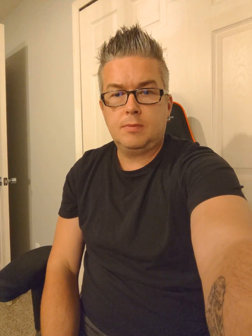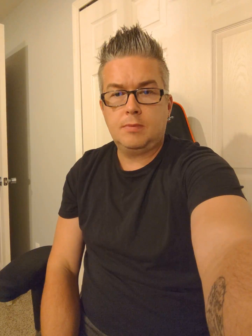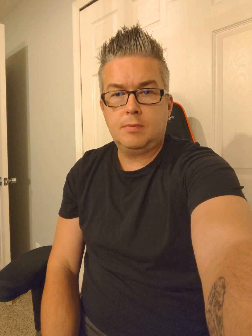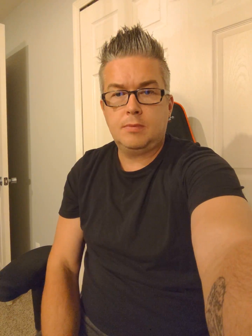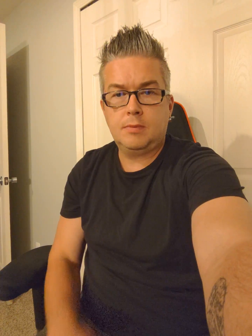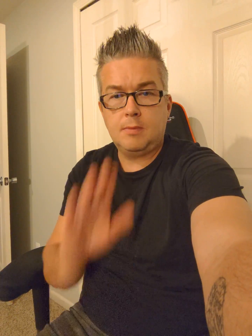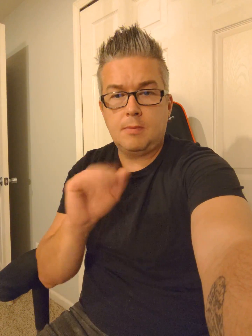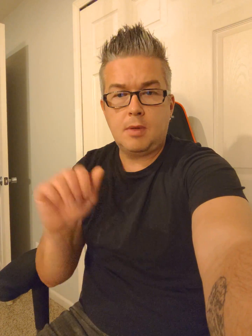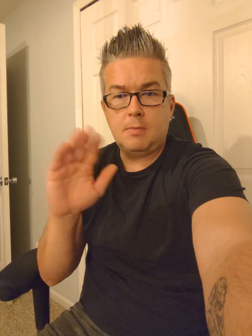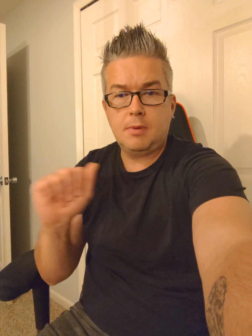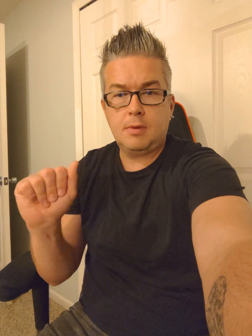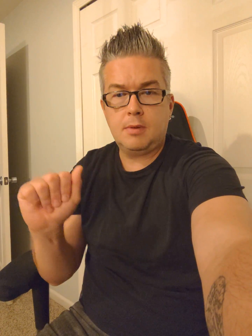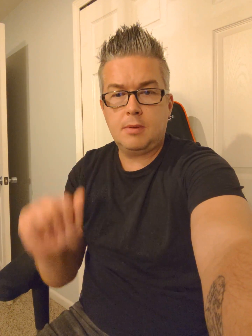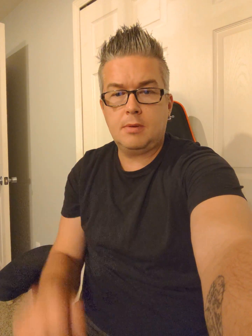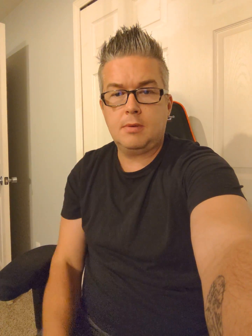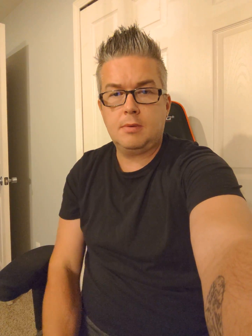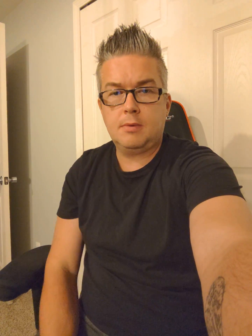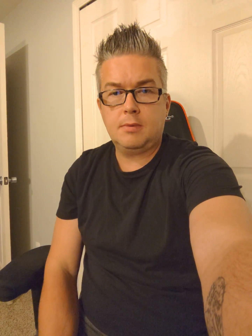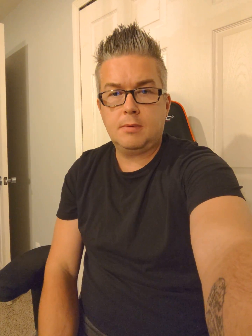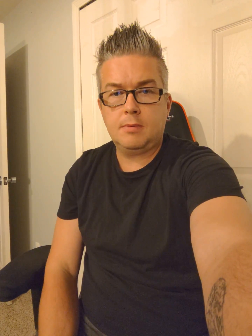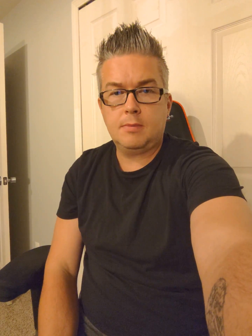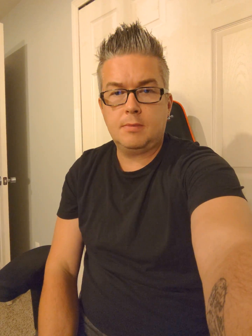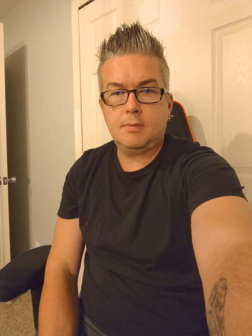baa baa